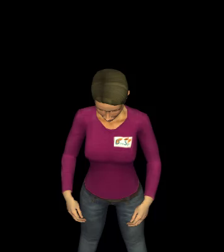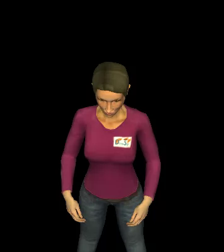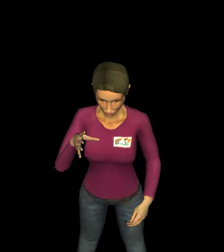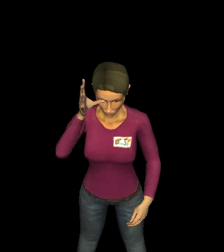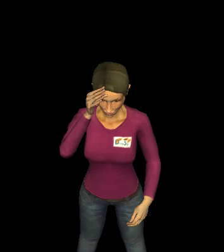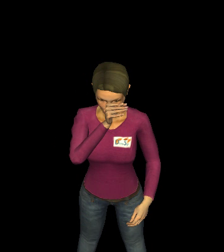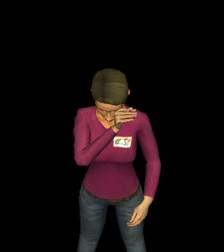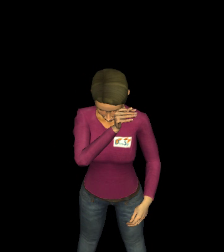ينسى